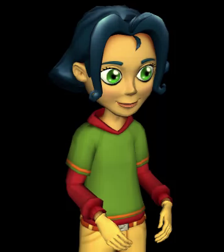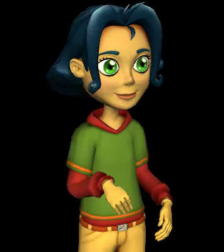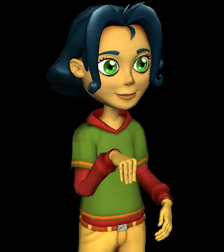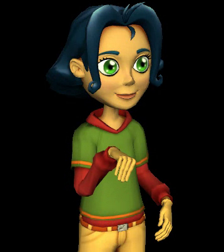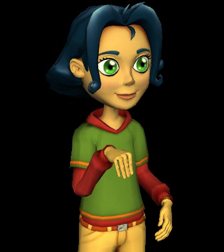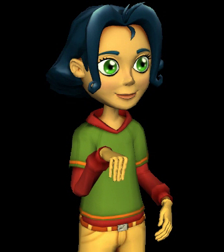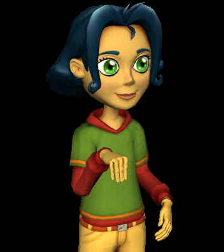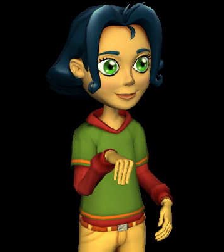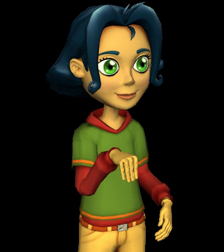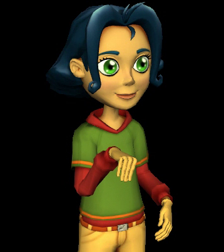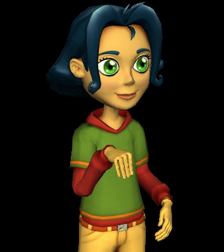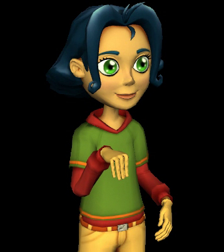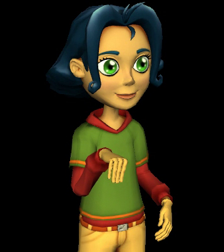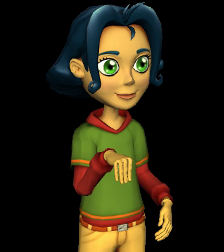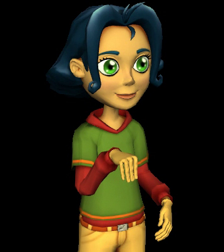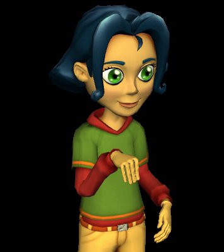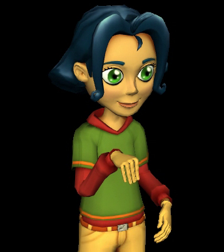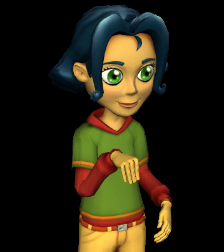طحين